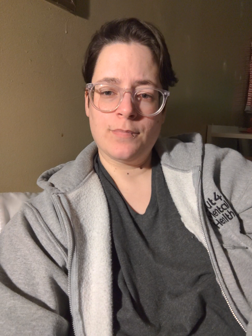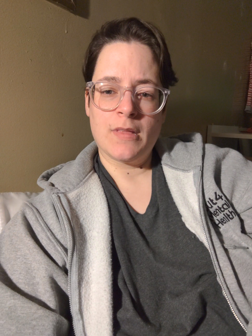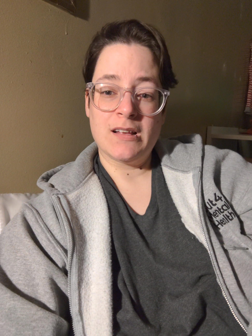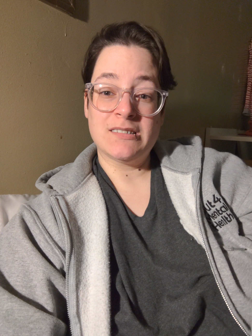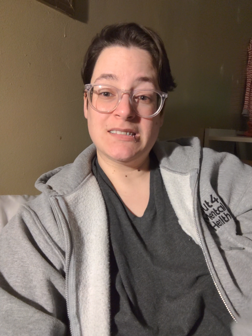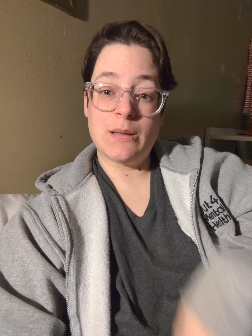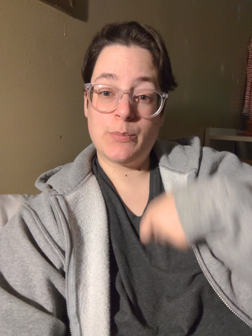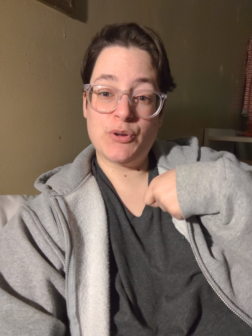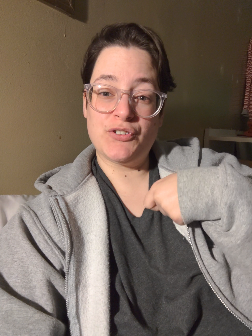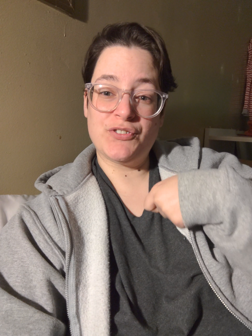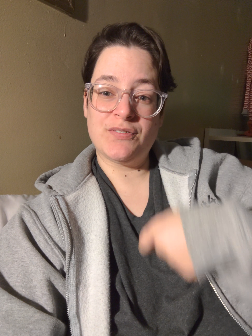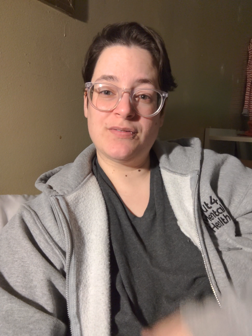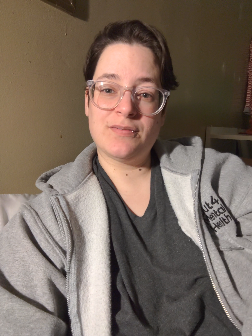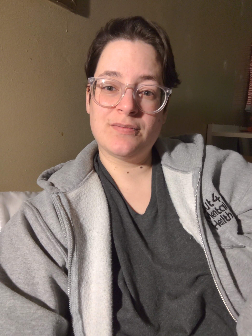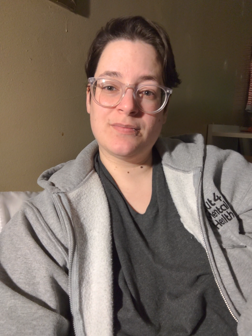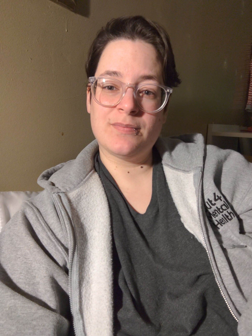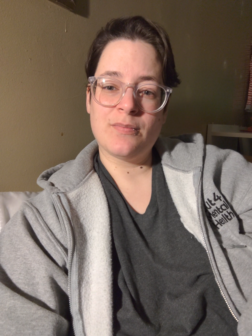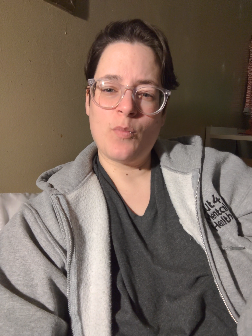zipper